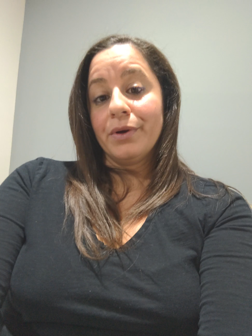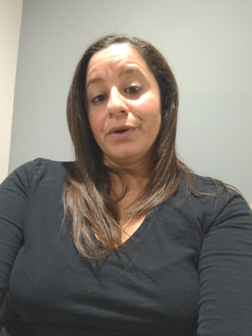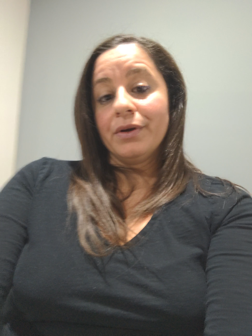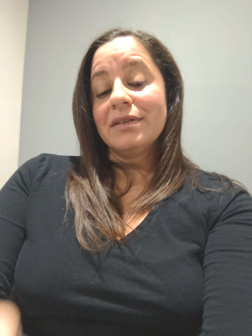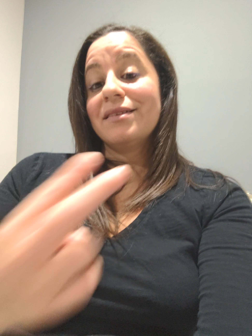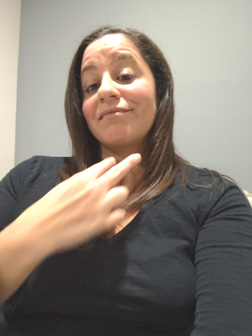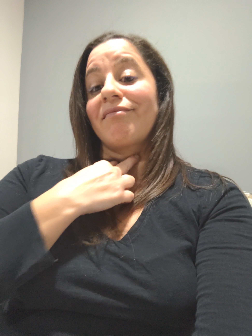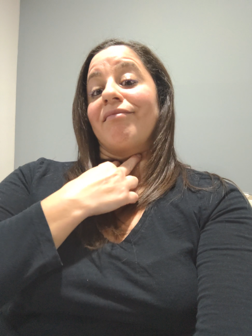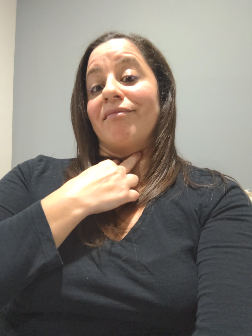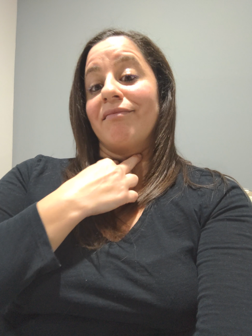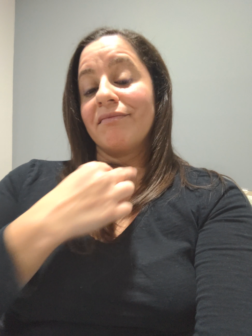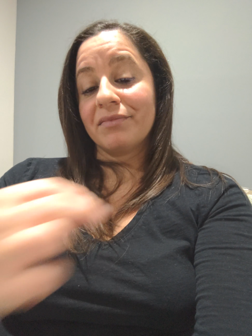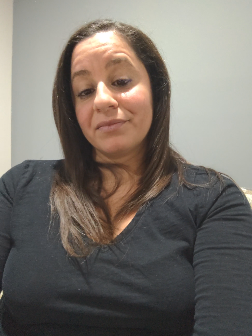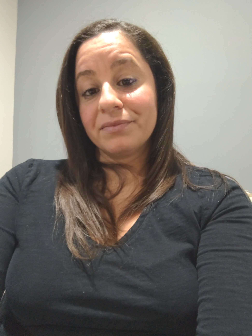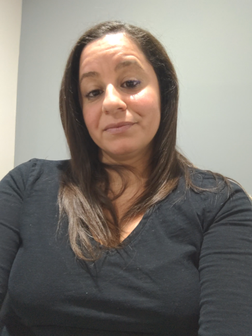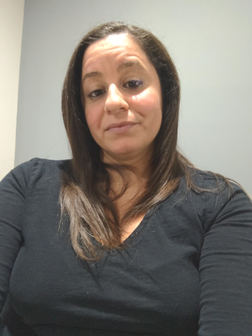stuck